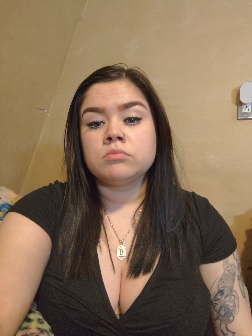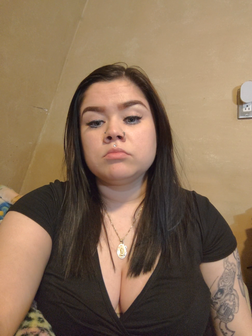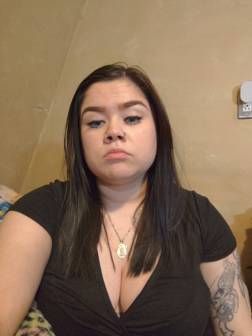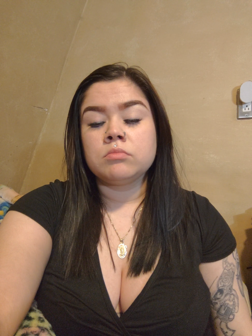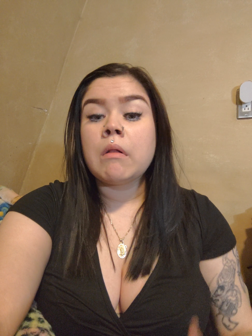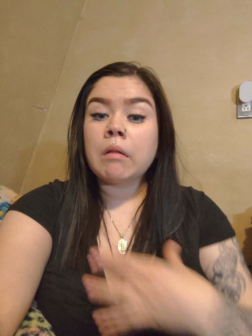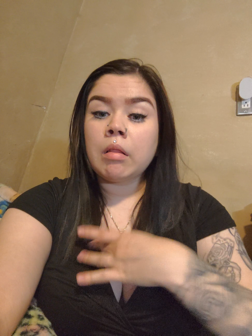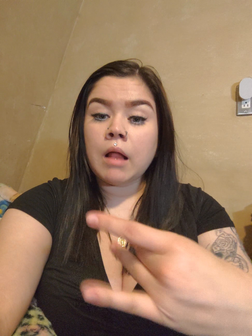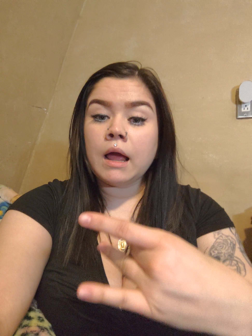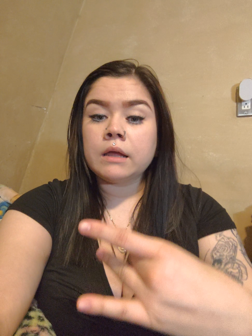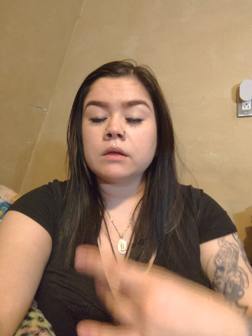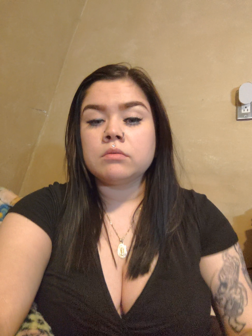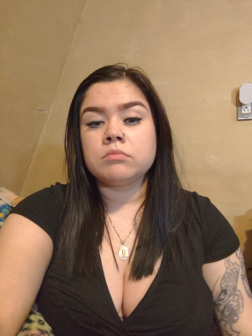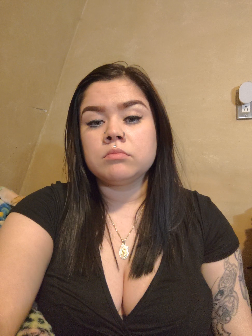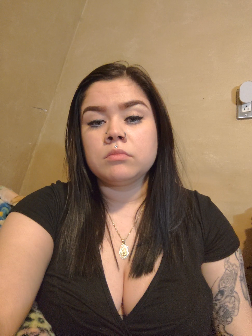like